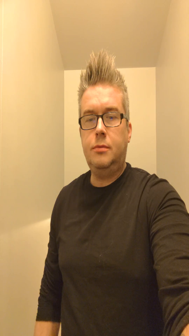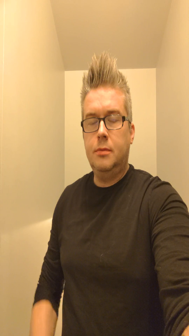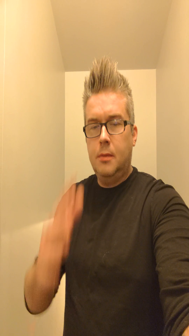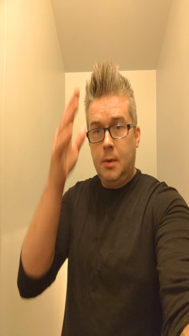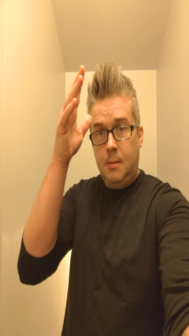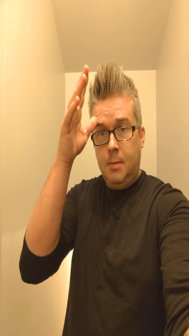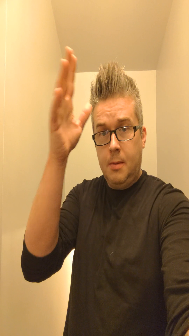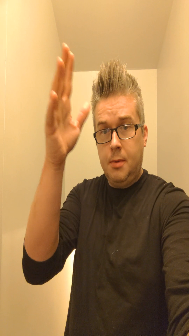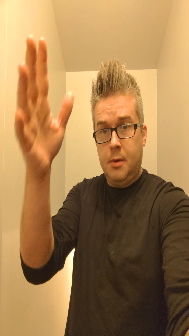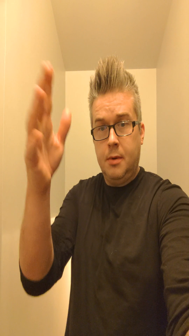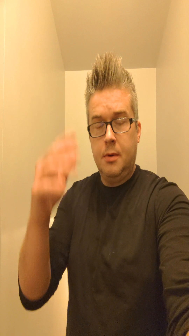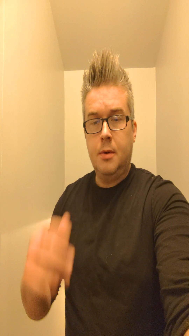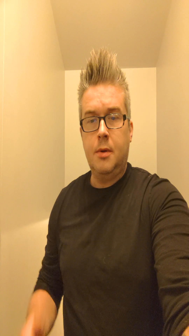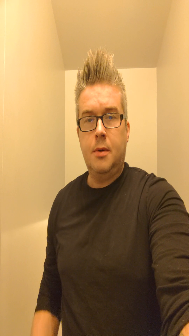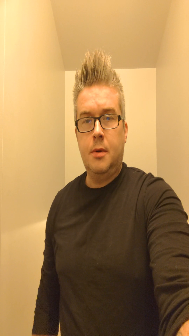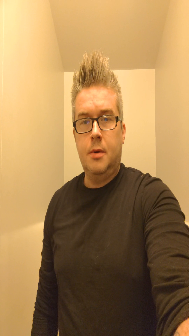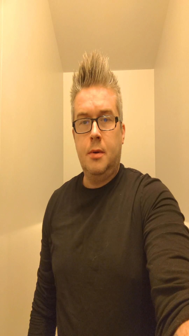grandpa